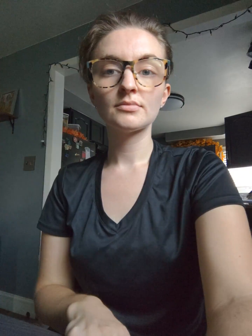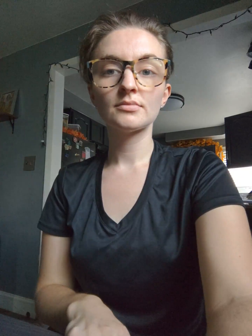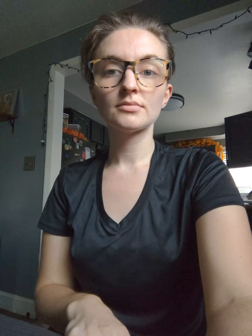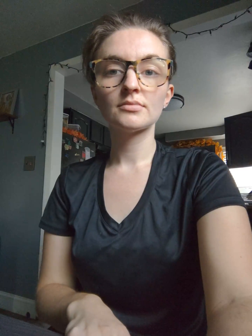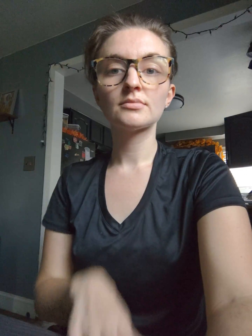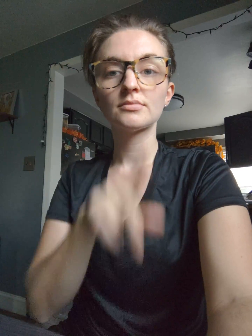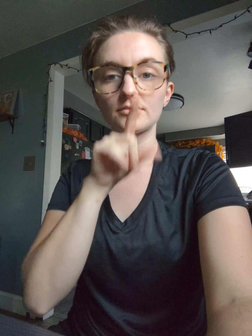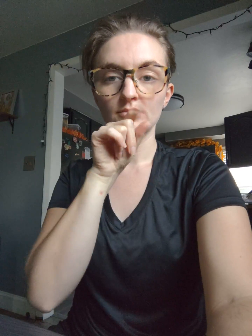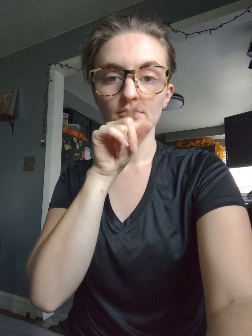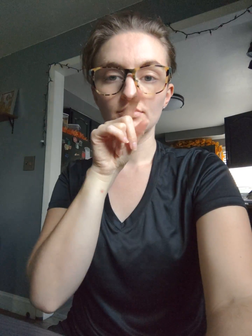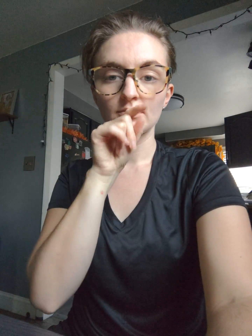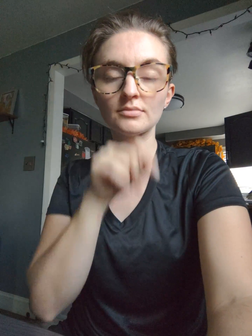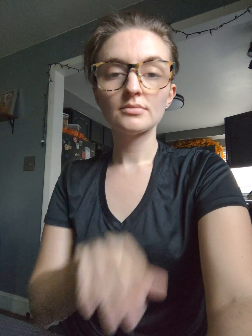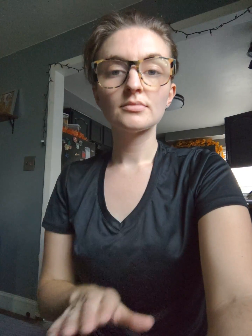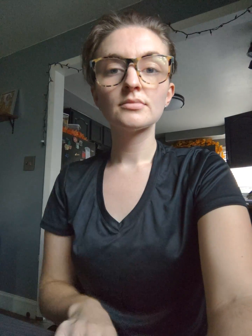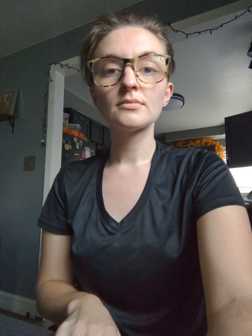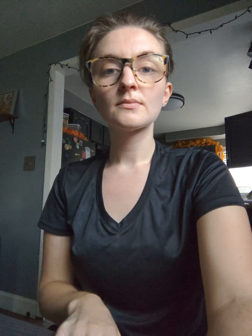chicken